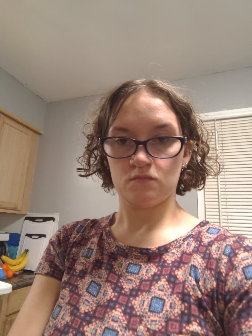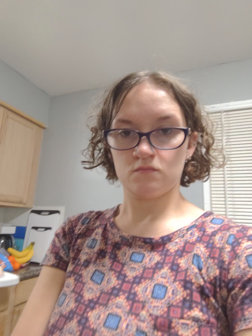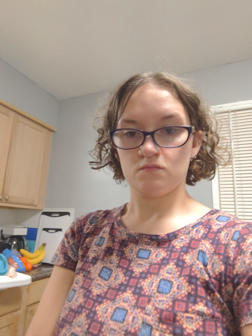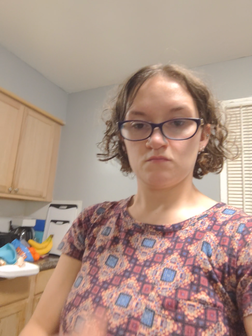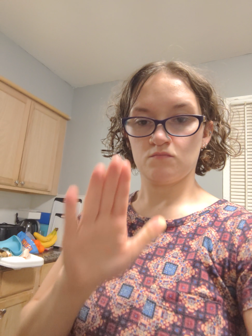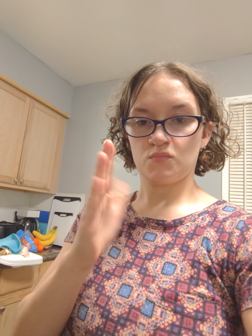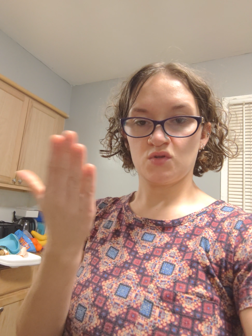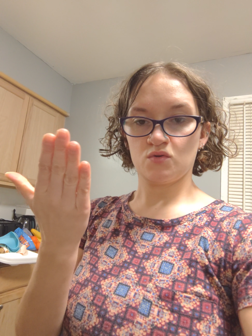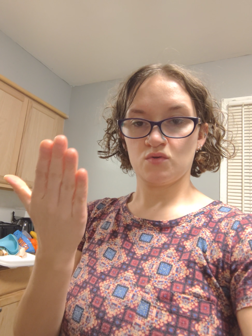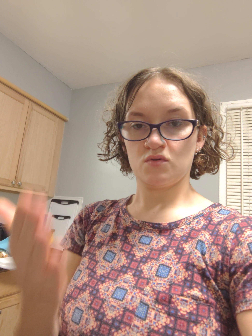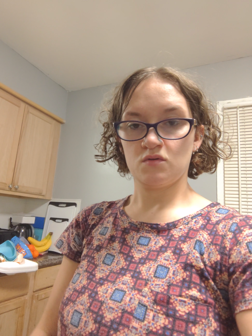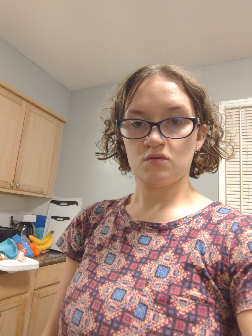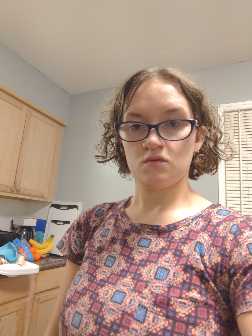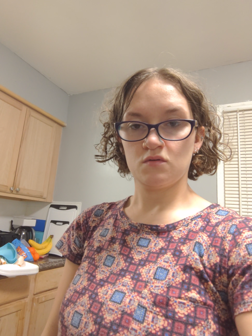book